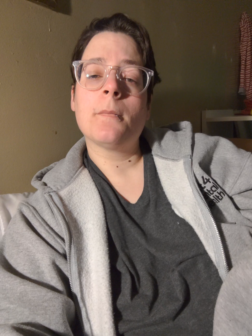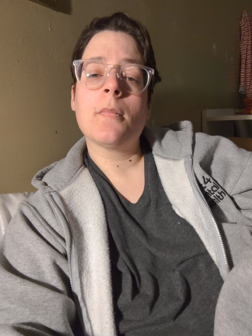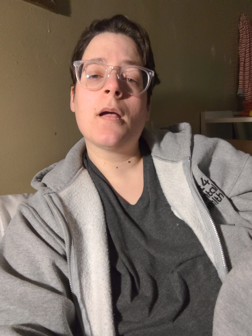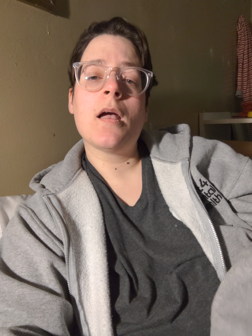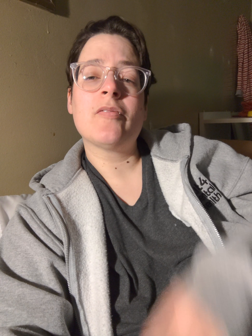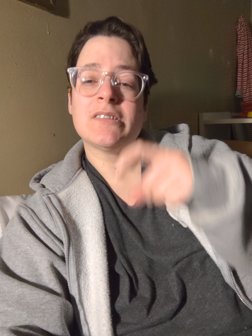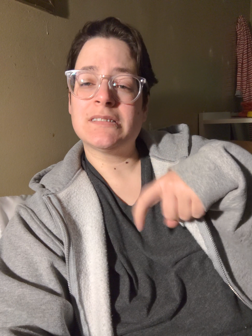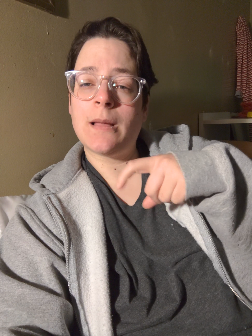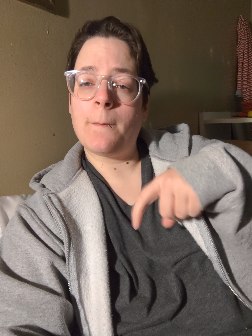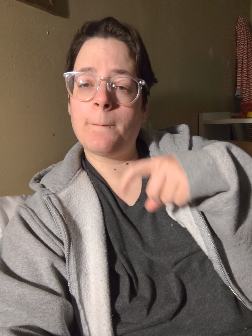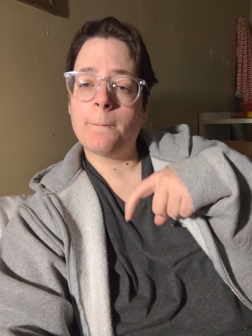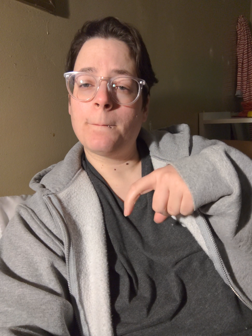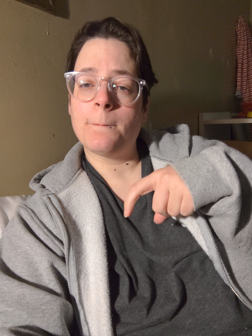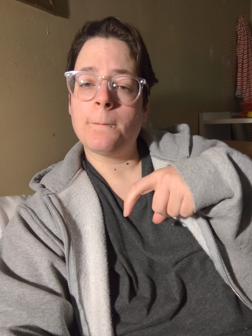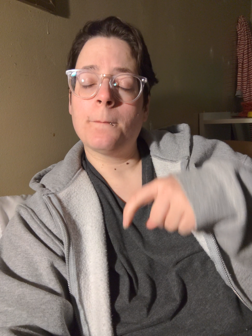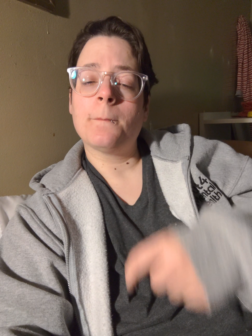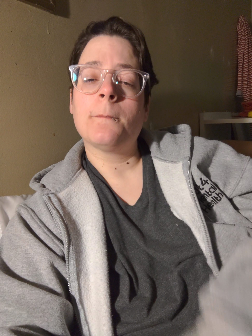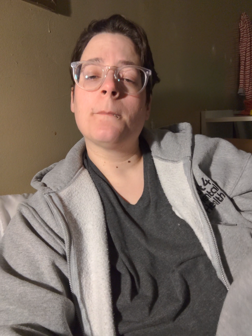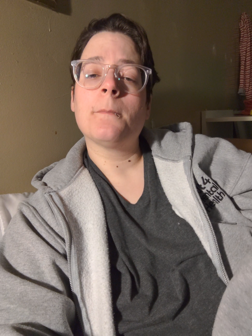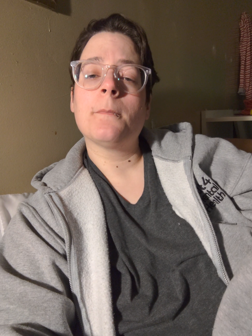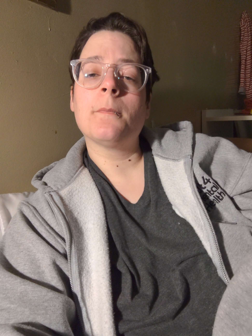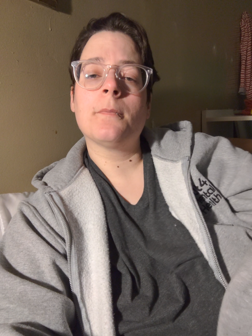time